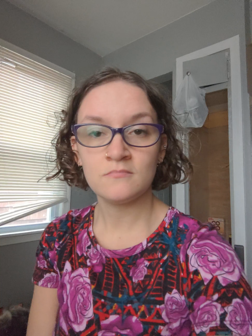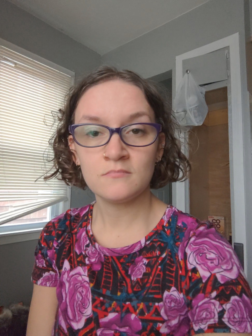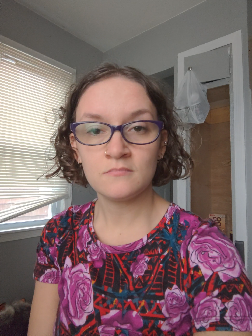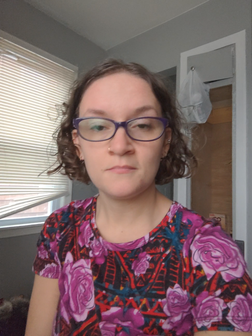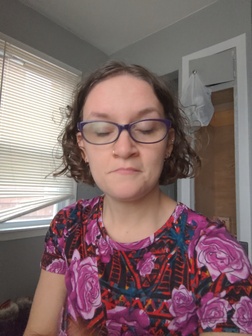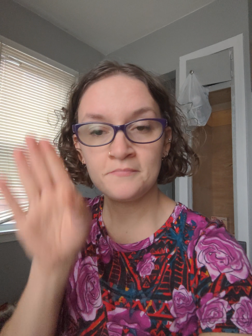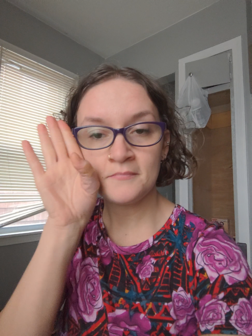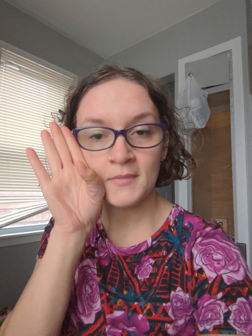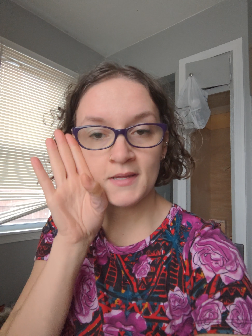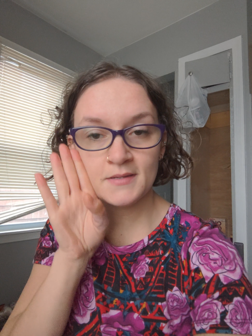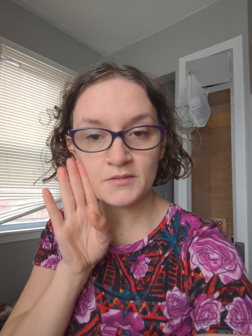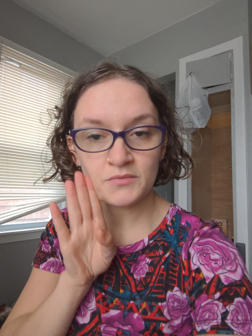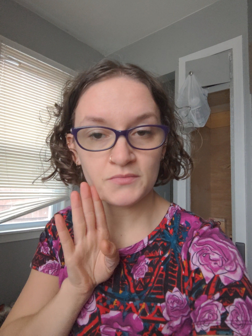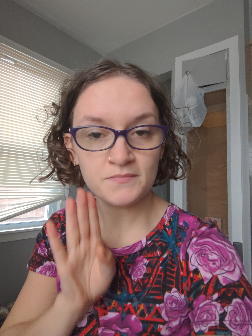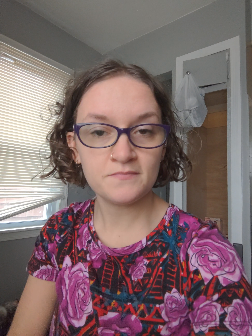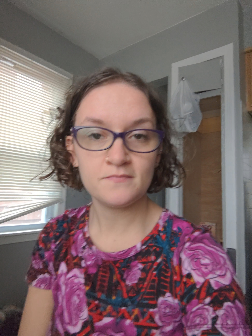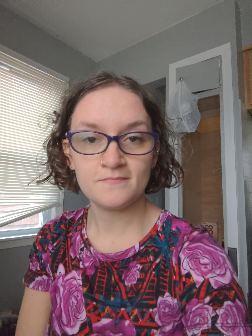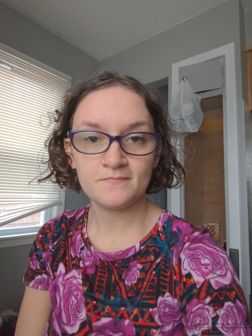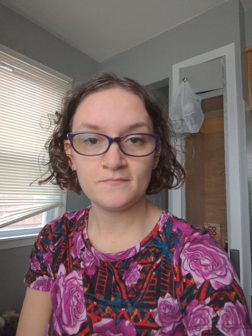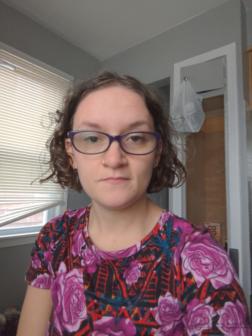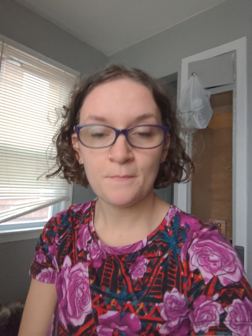brown